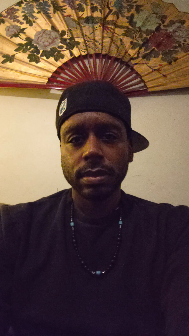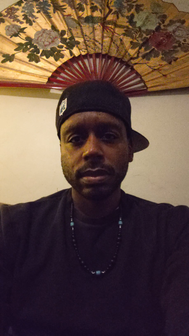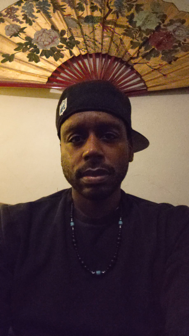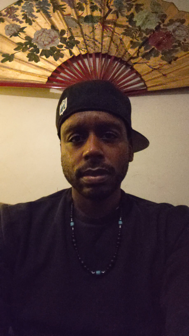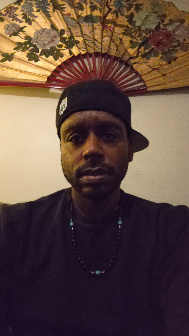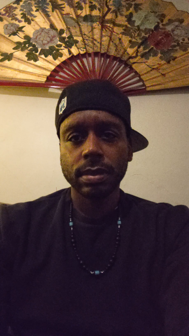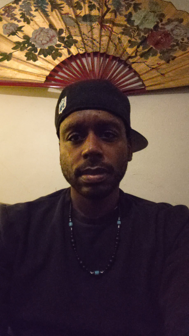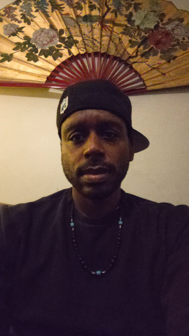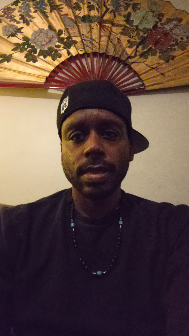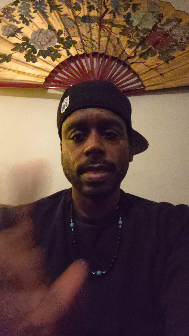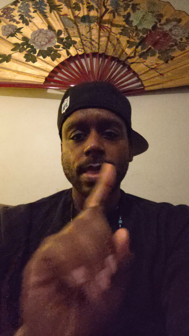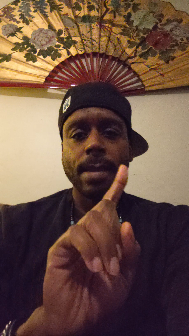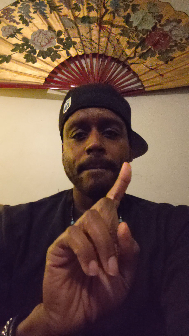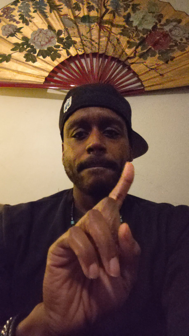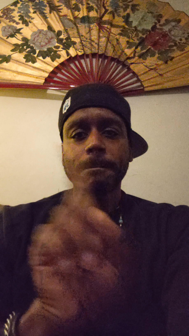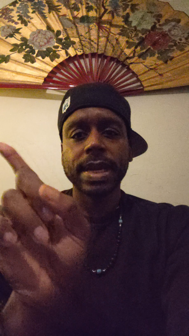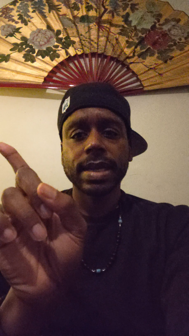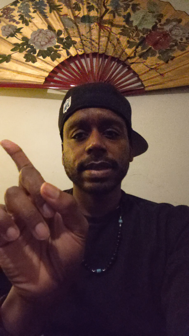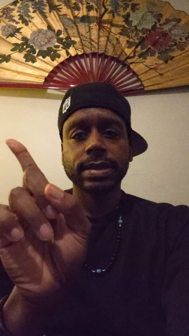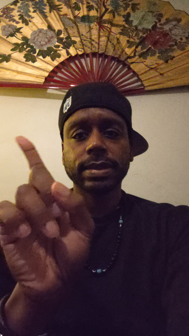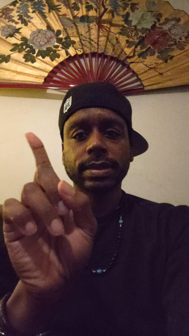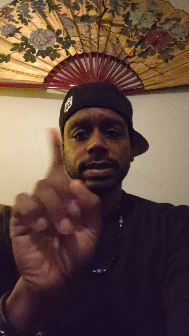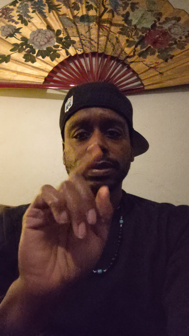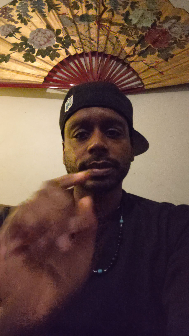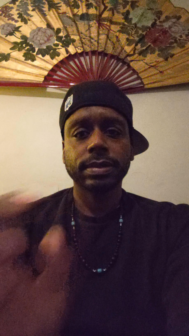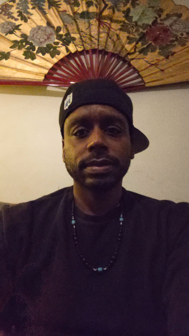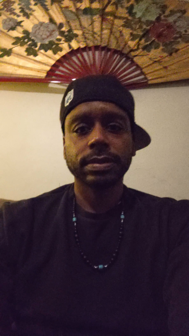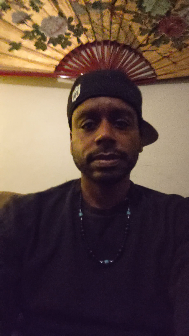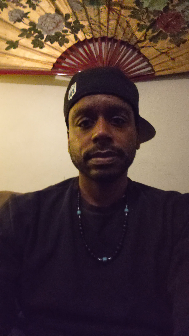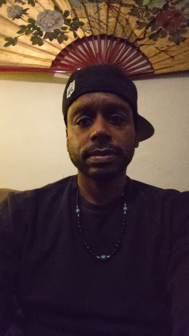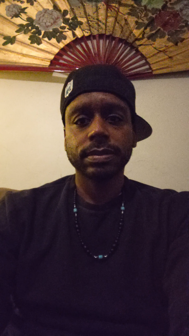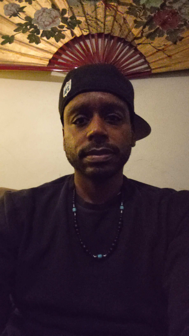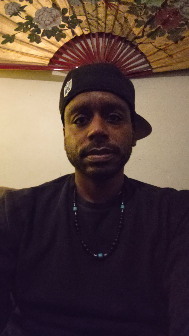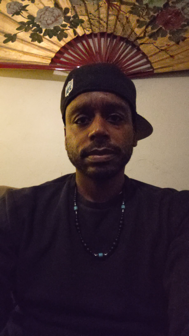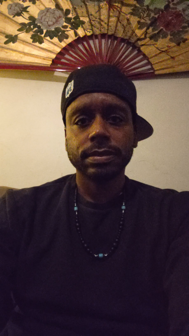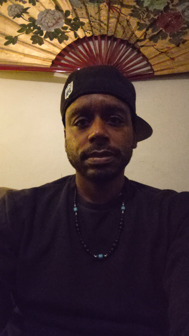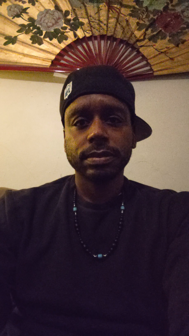but